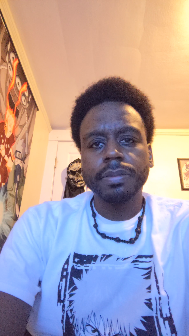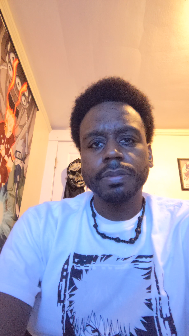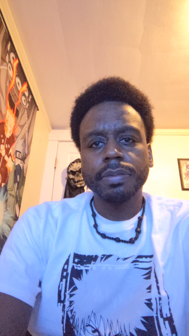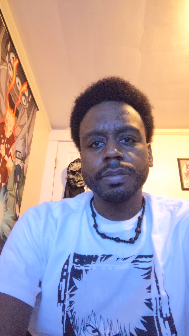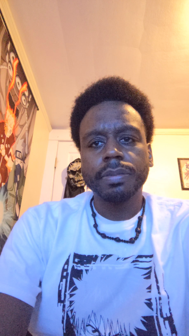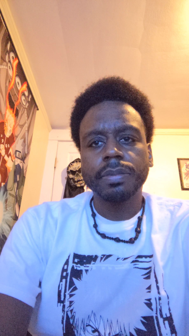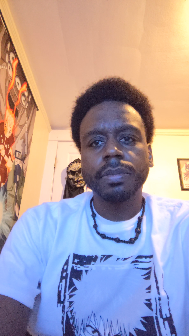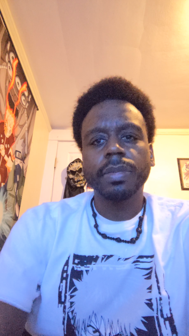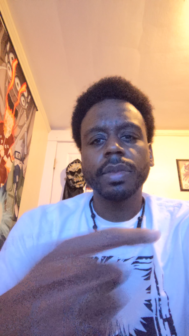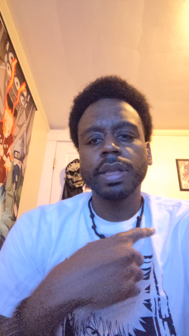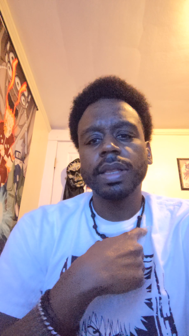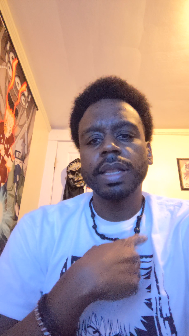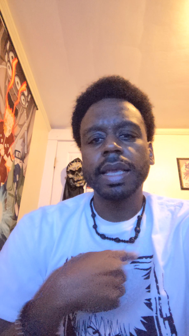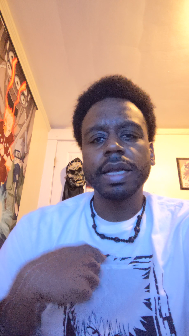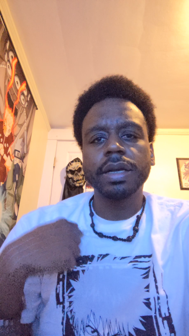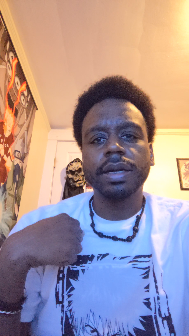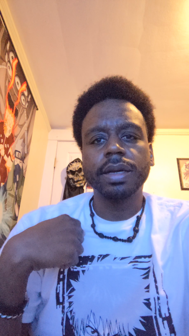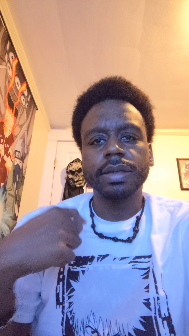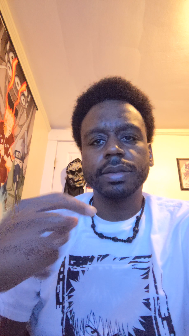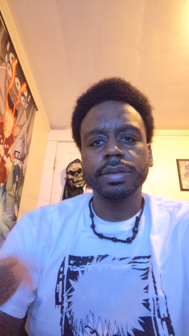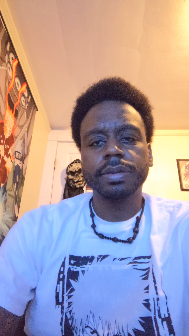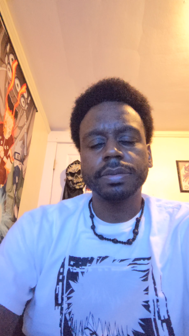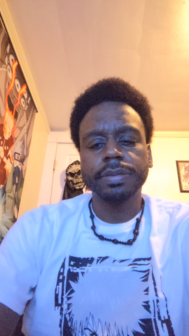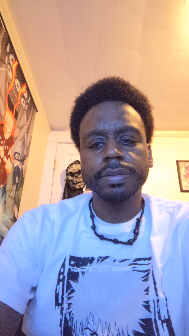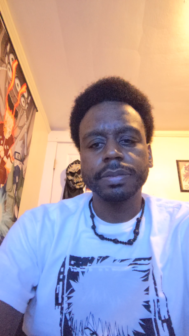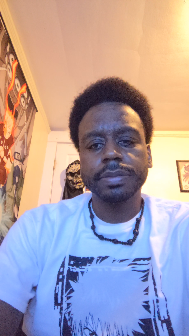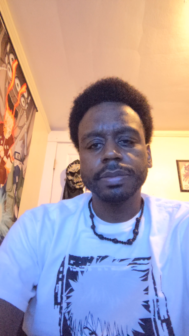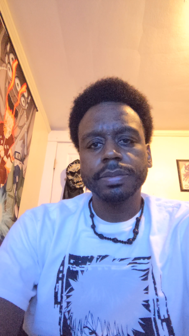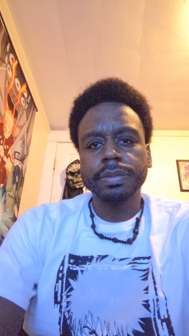necklace